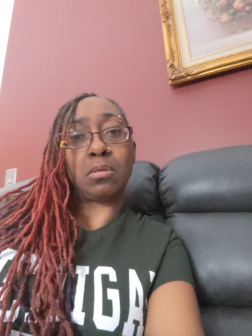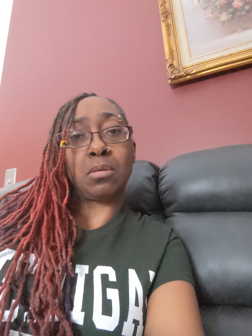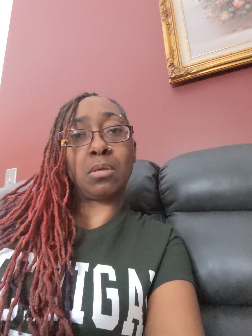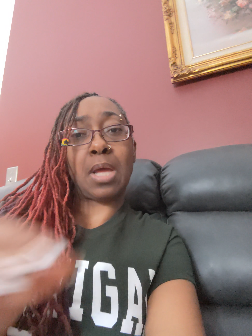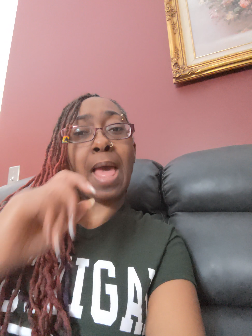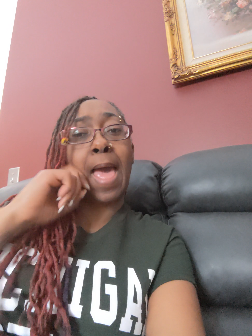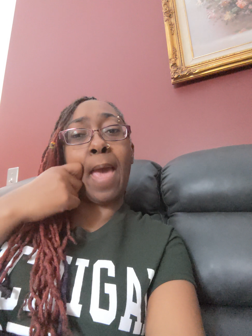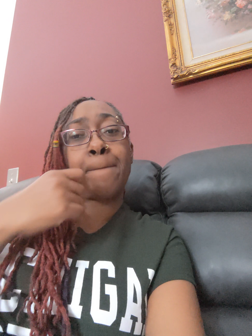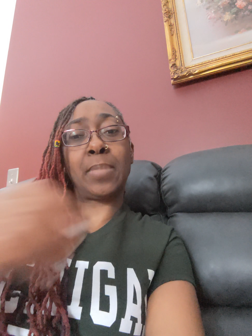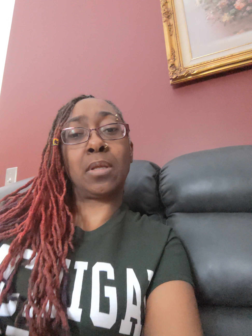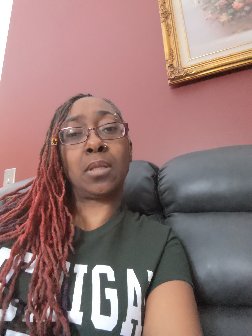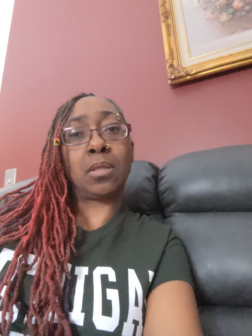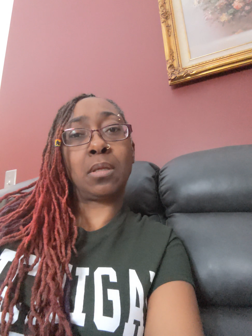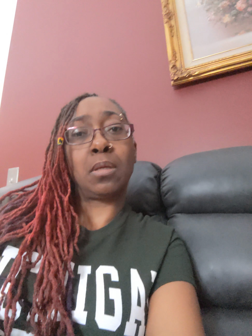apple